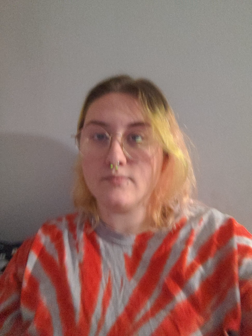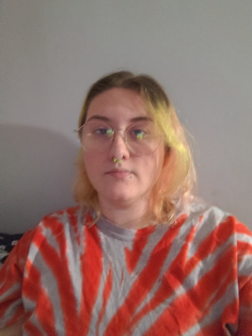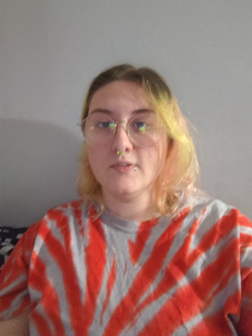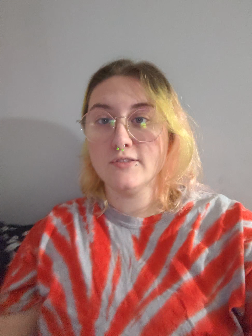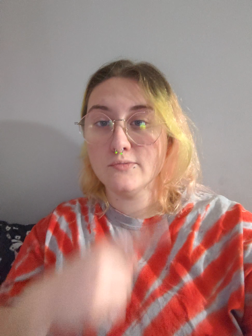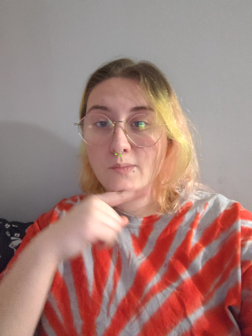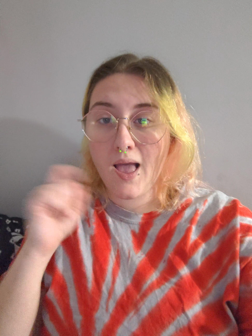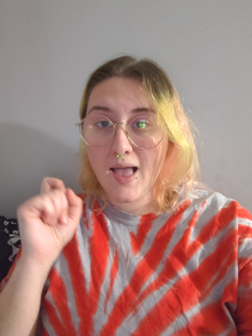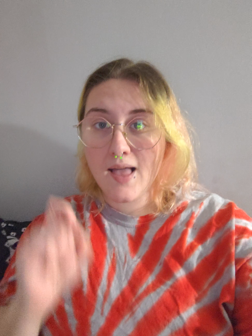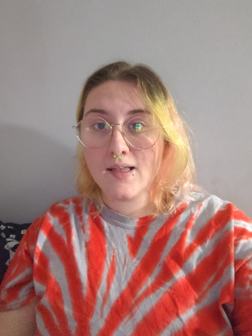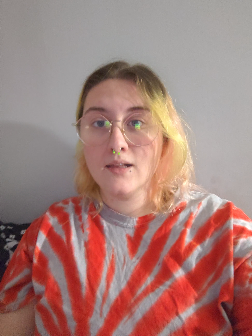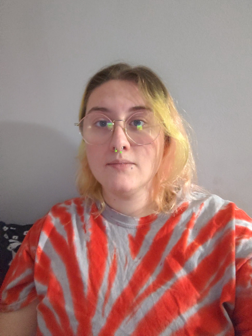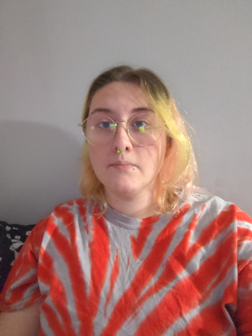dry